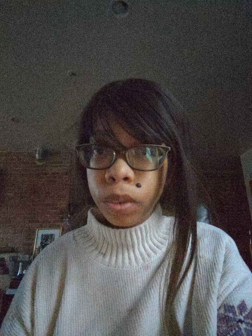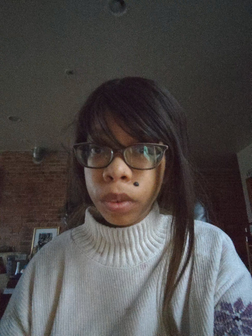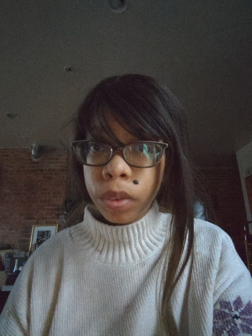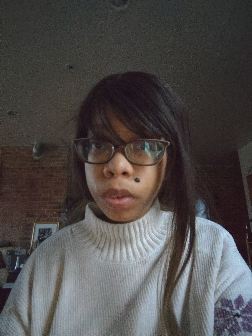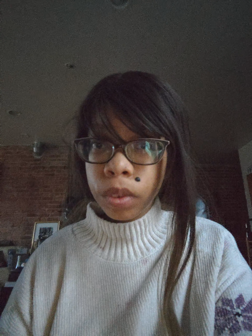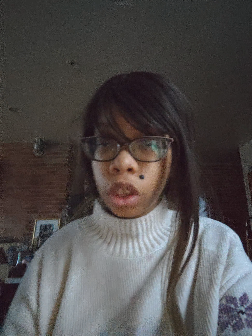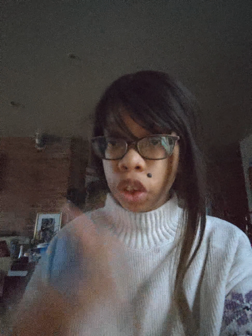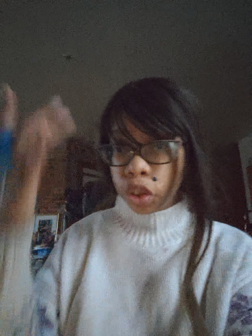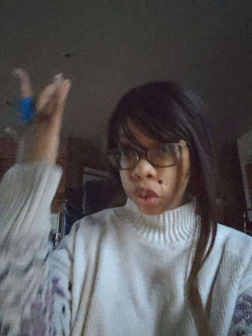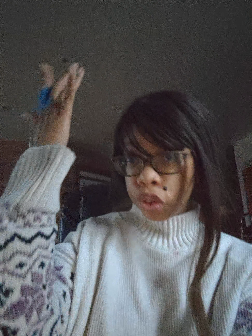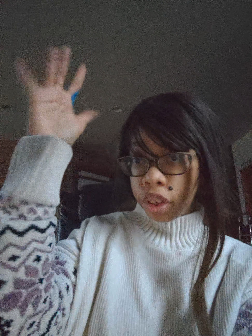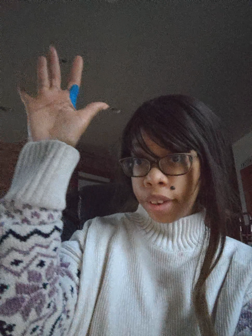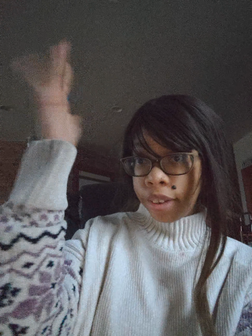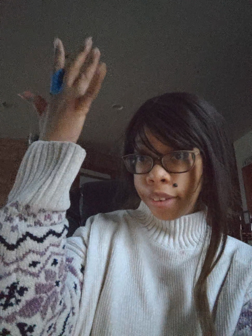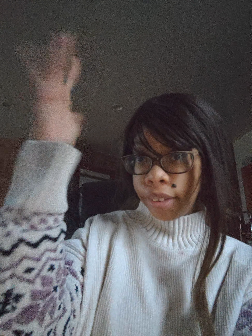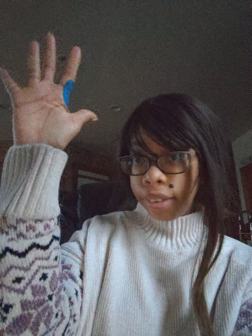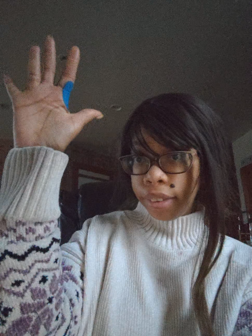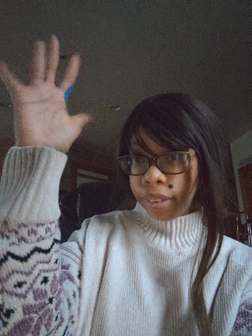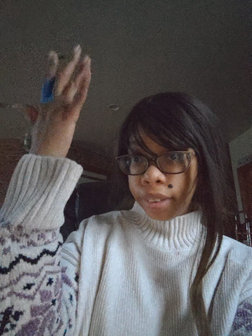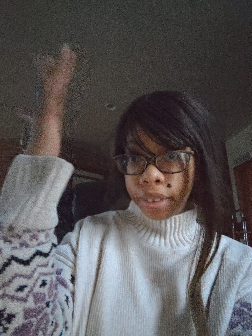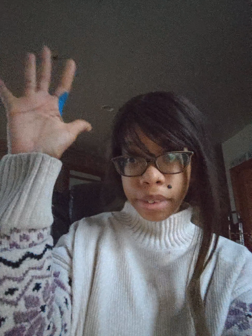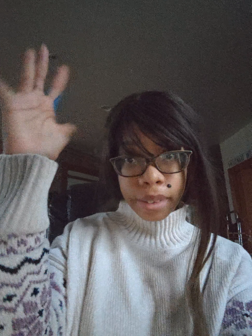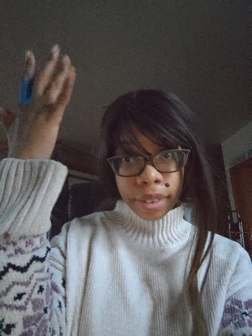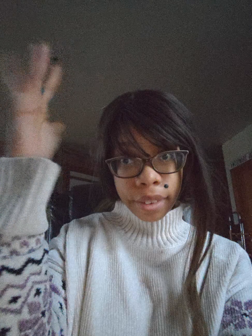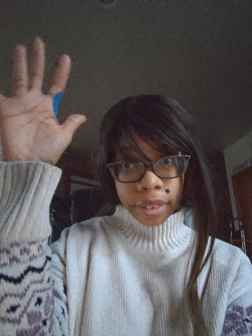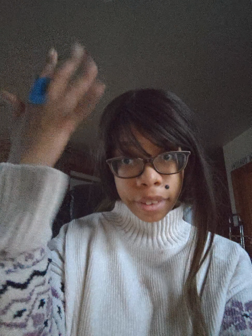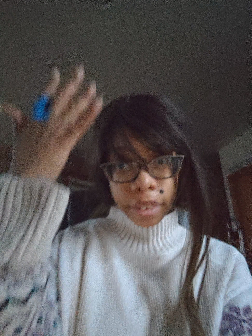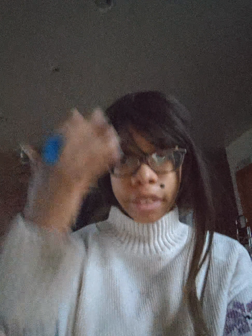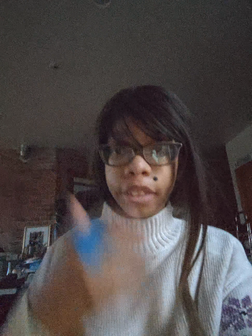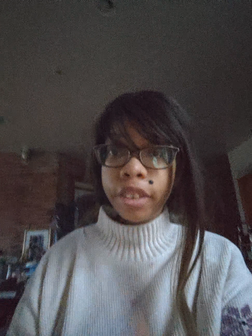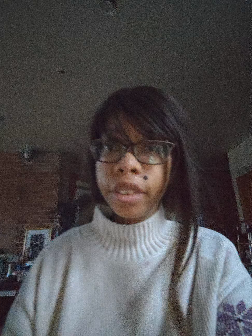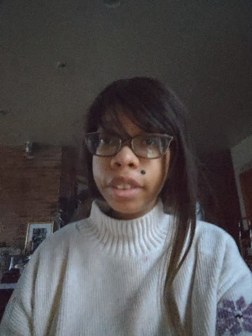tree